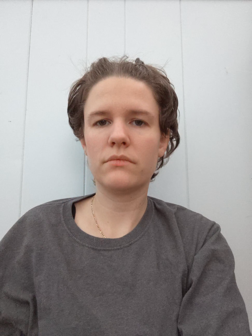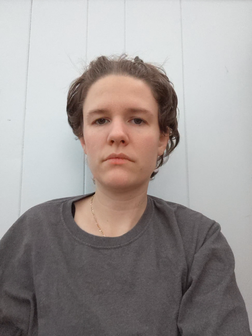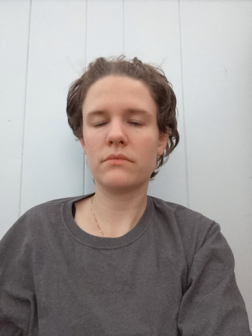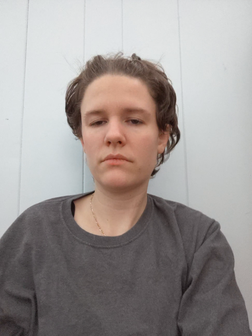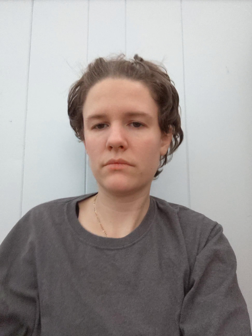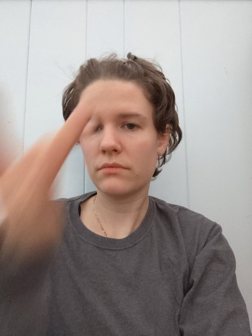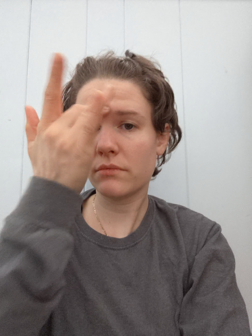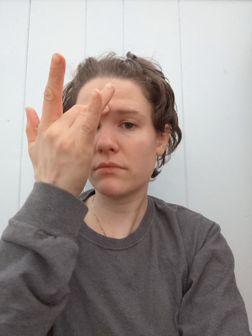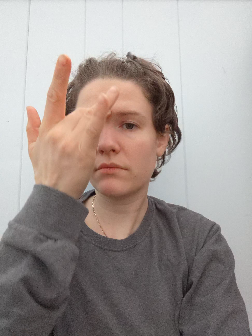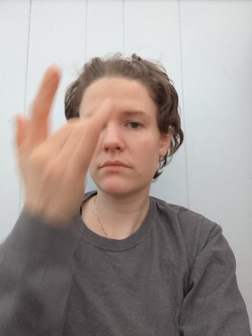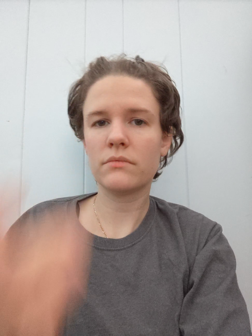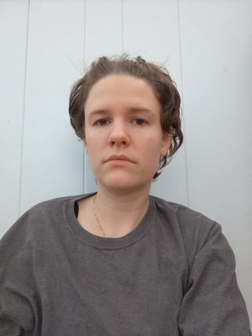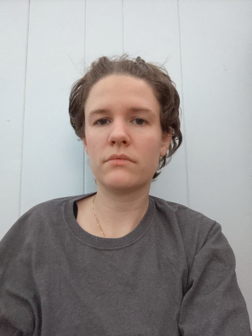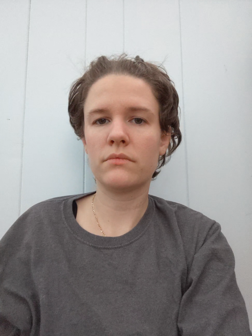sick